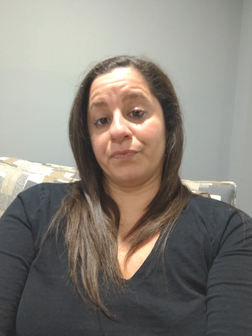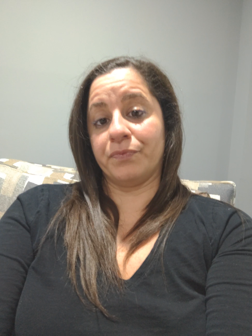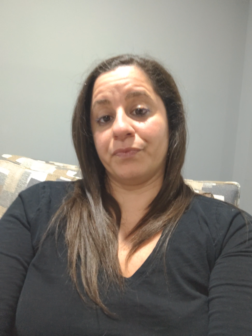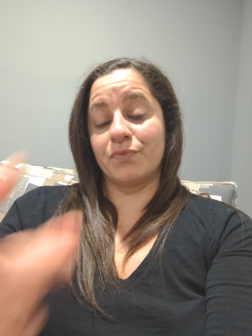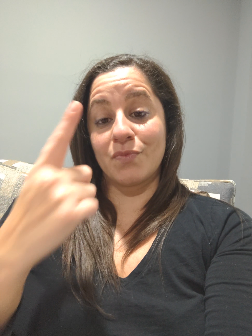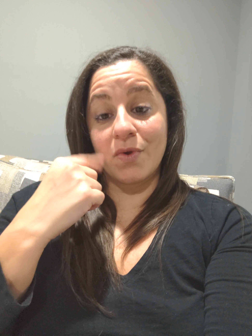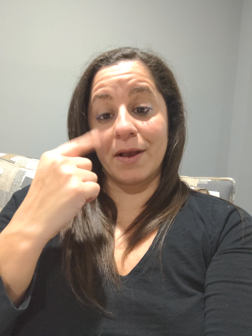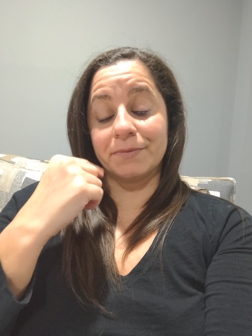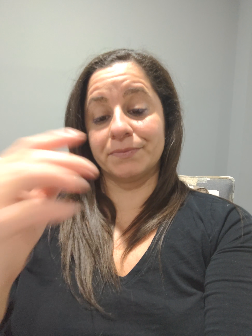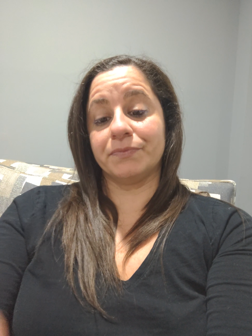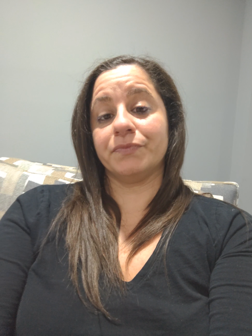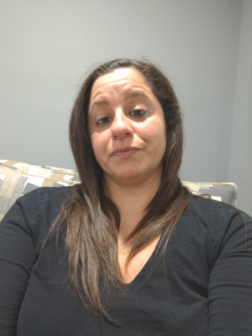cry